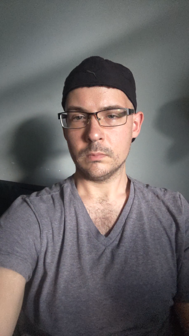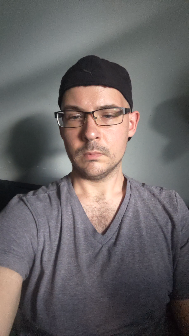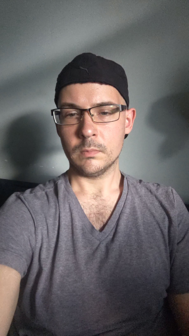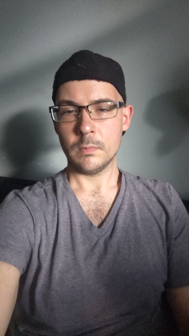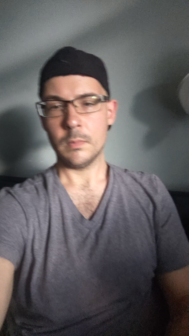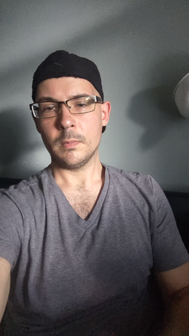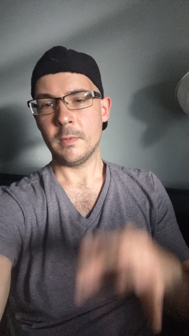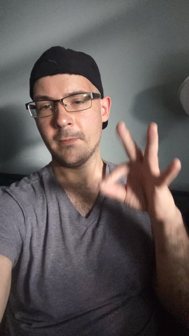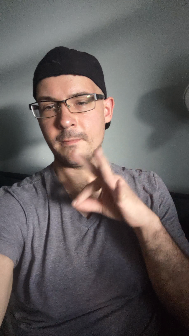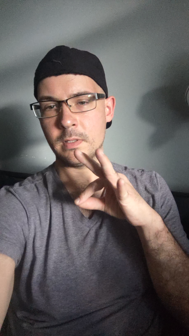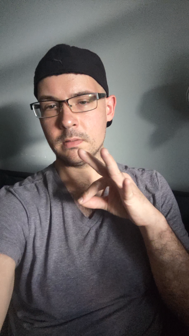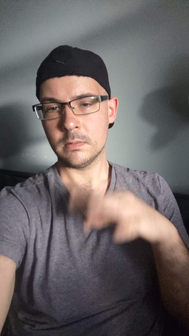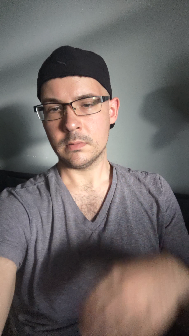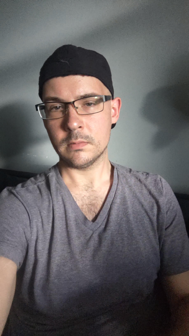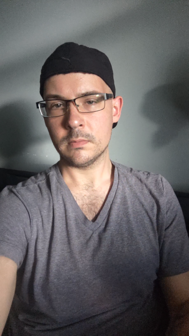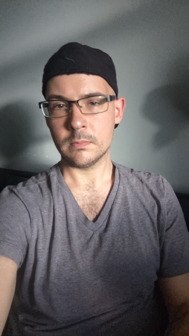fit